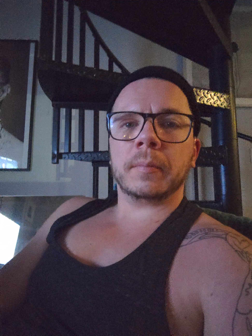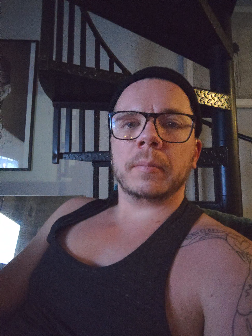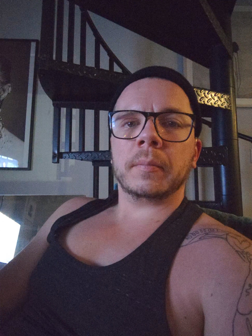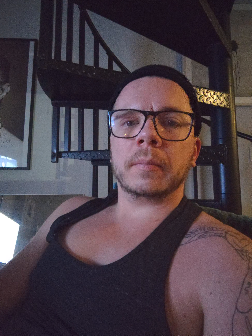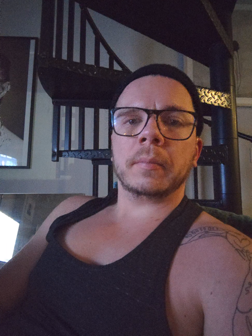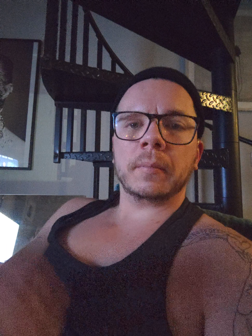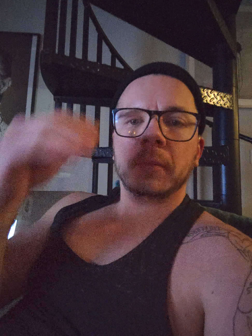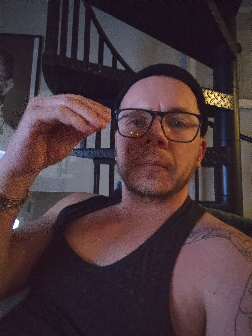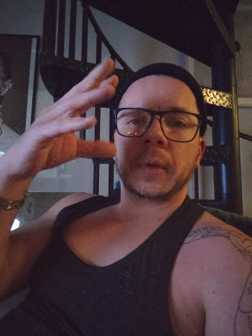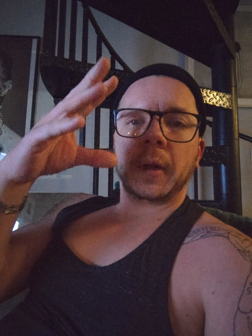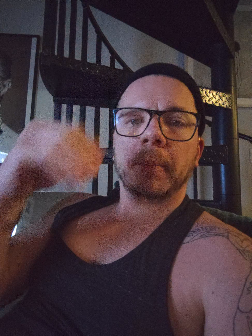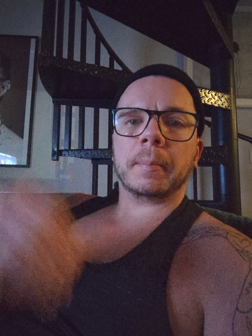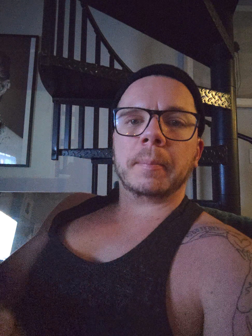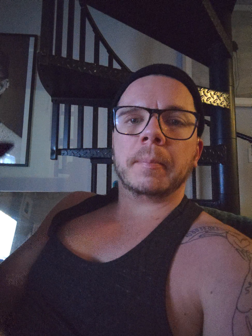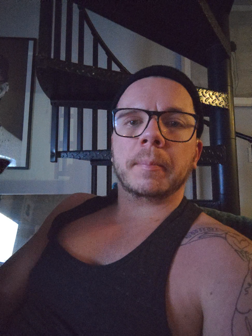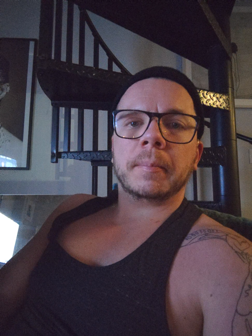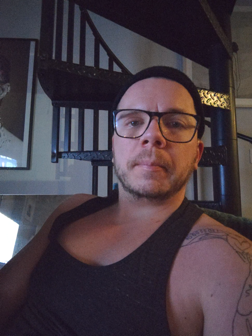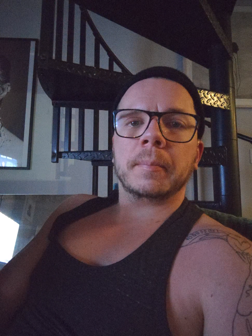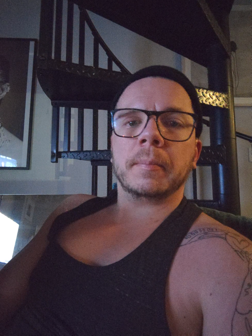lamp